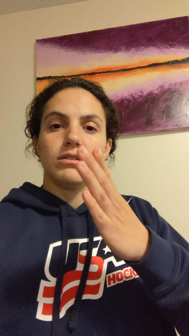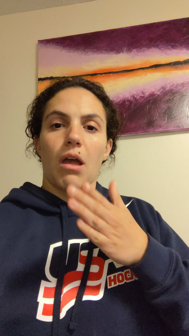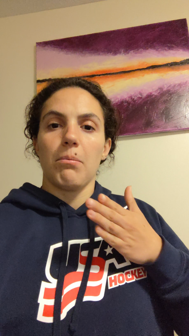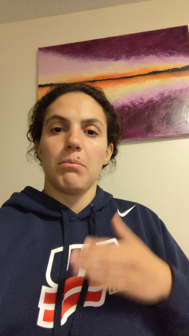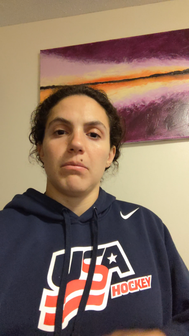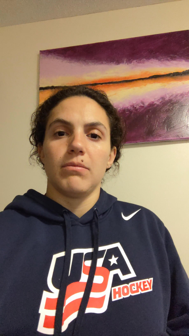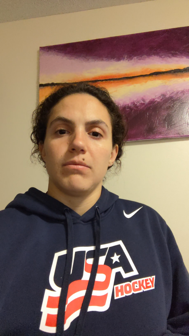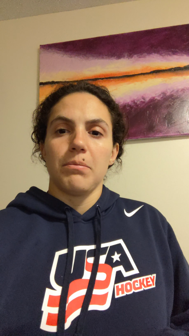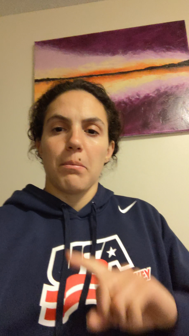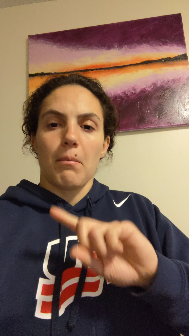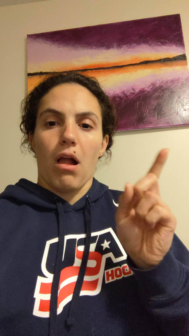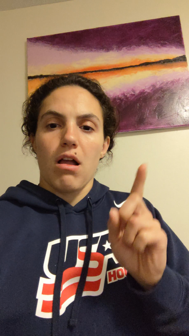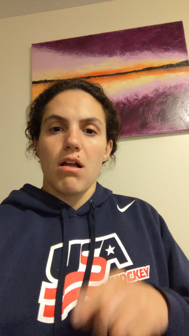but